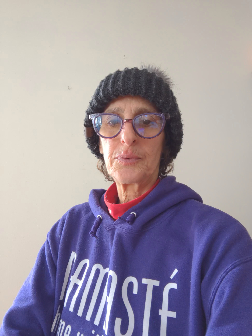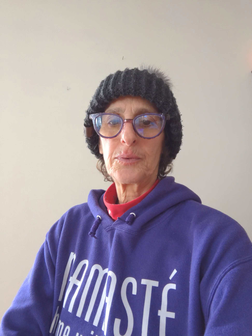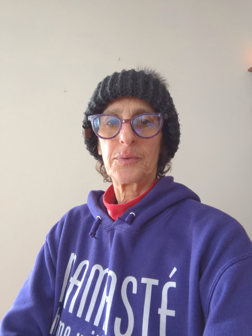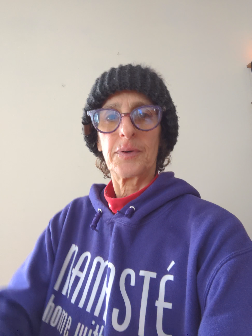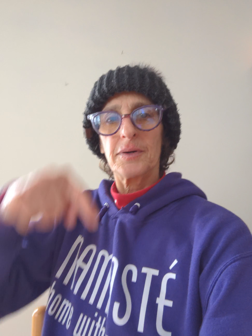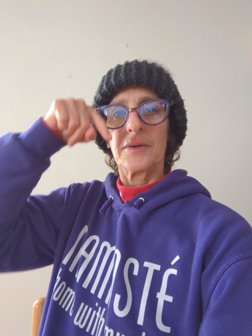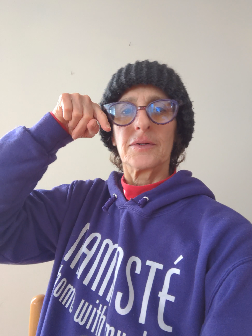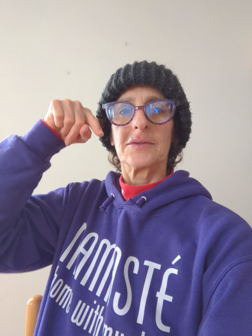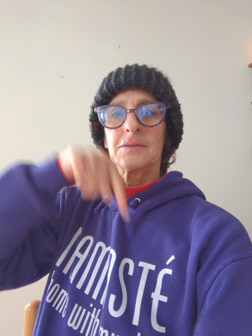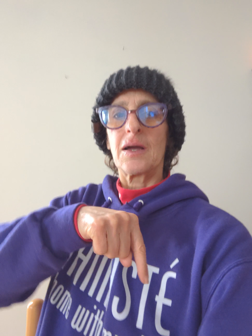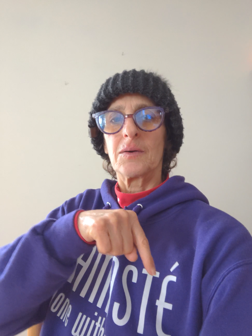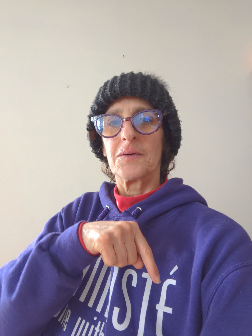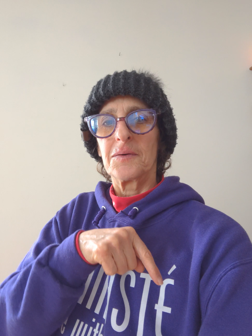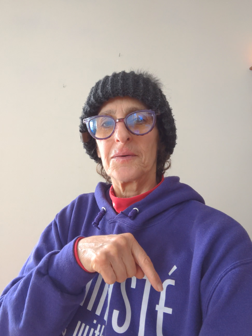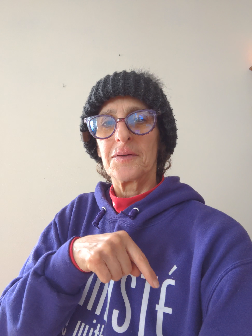down